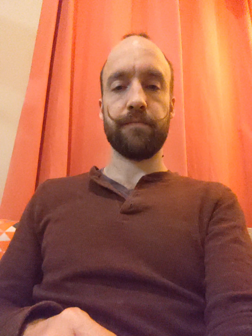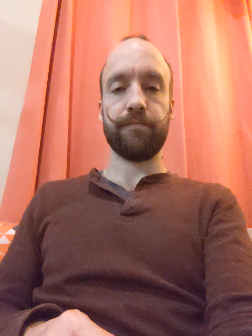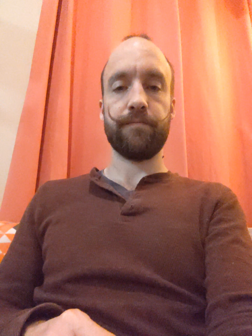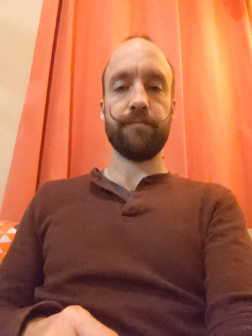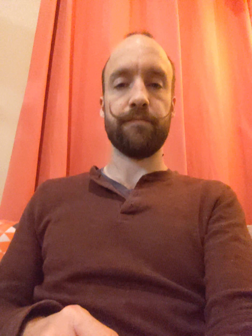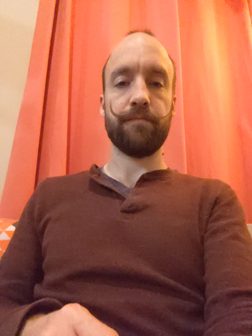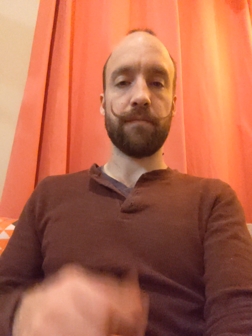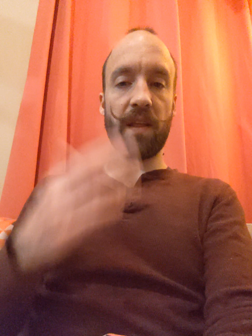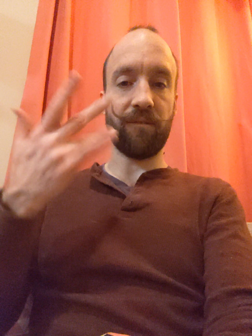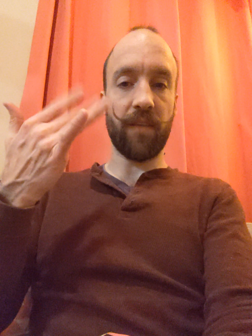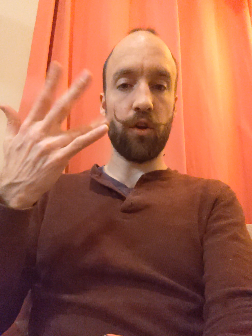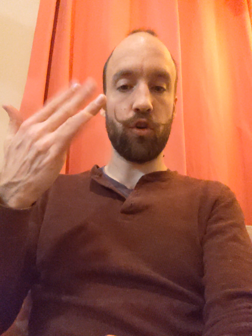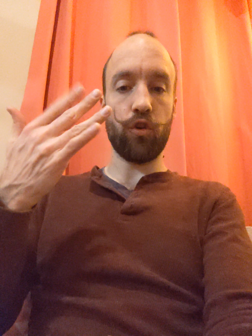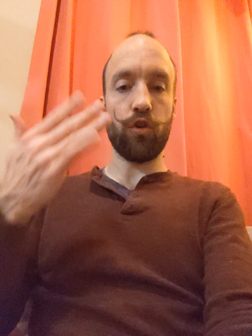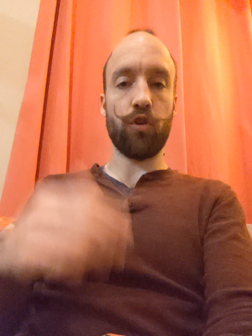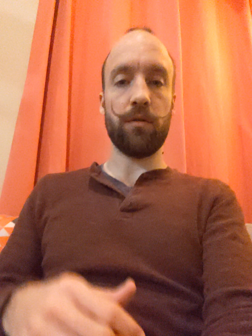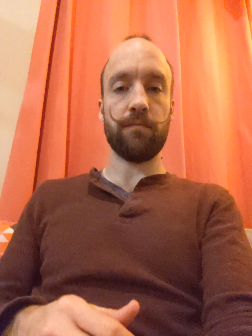finger